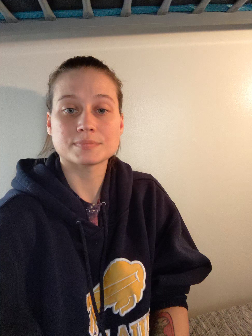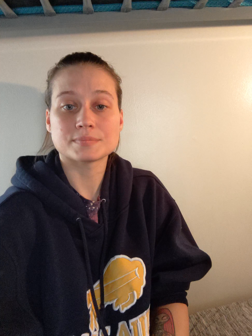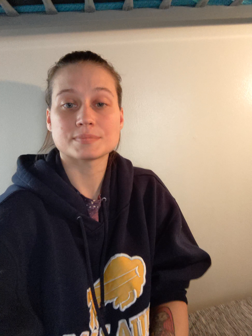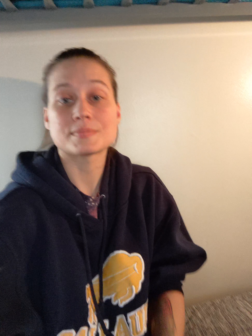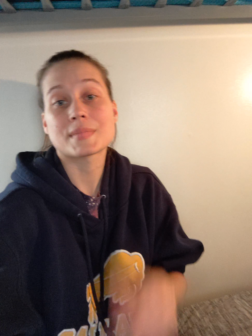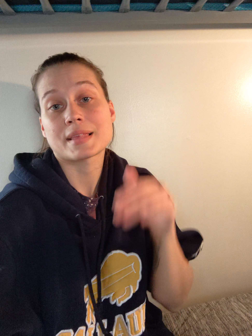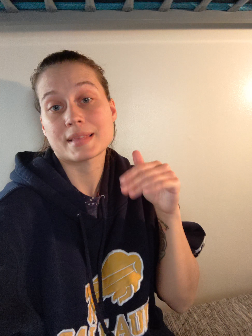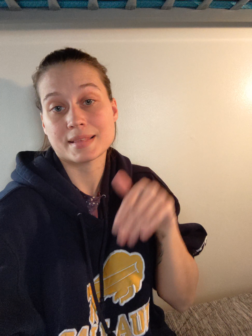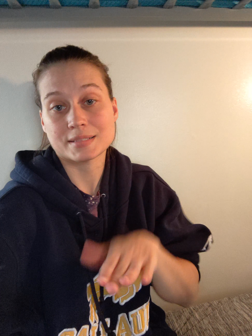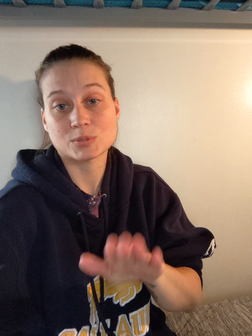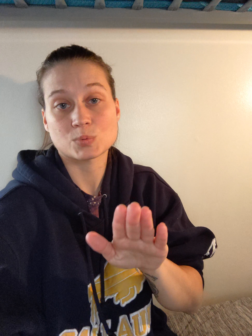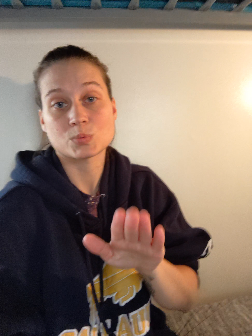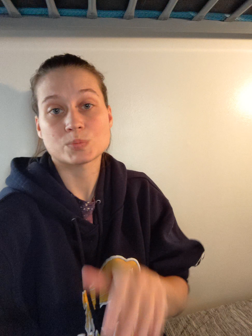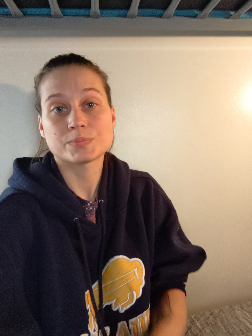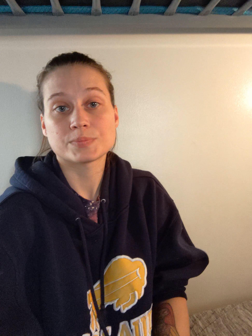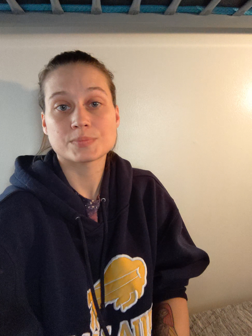into